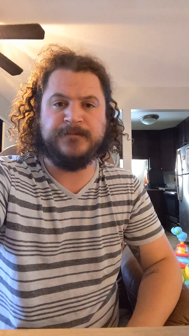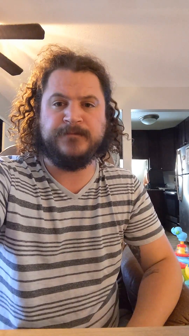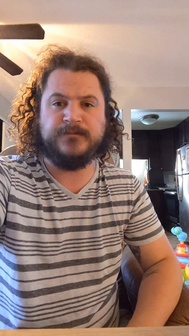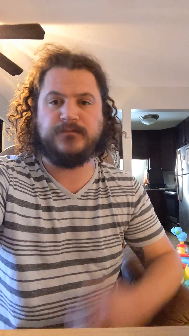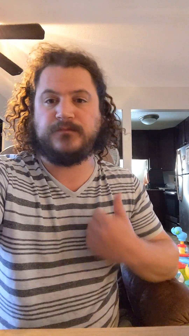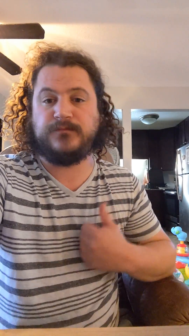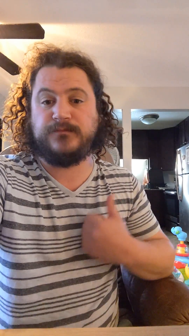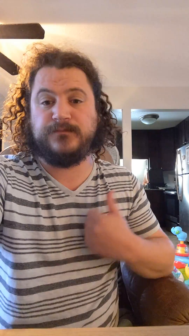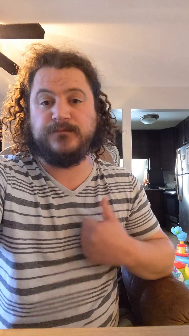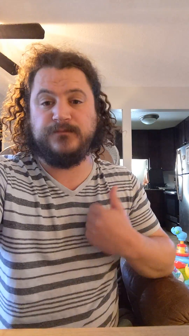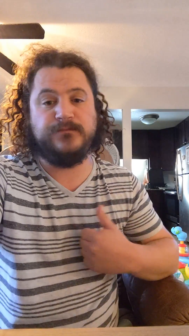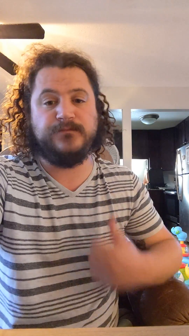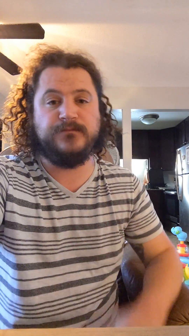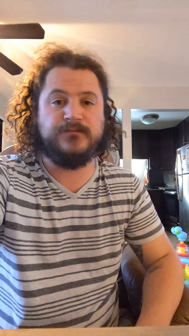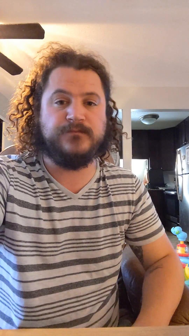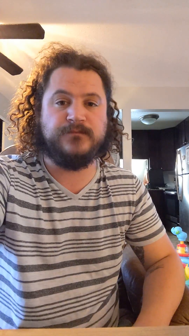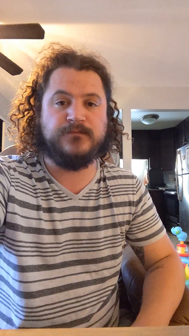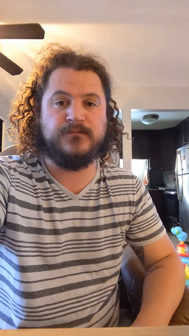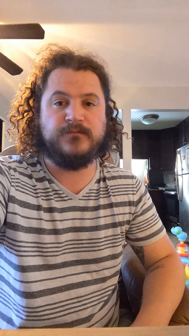bathtub